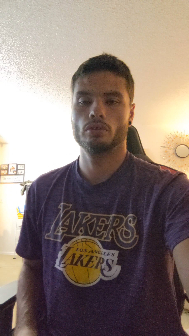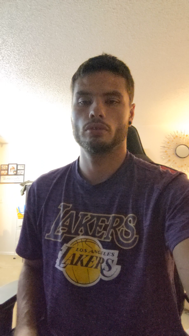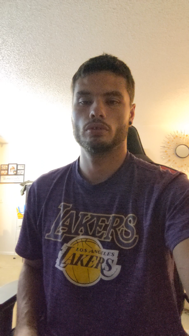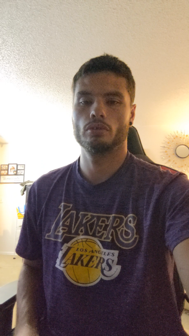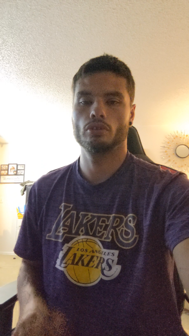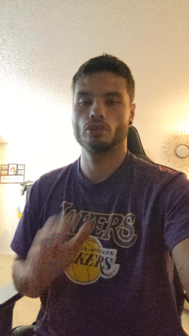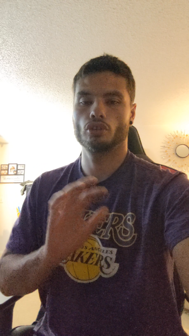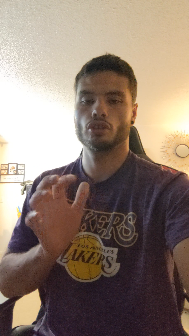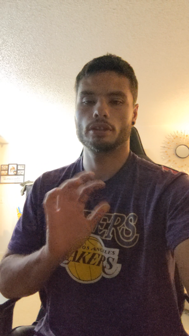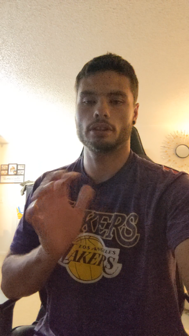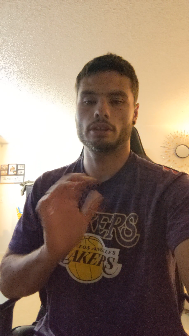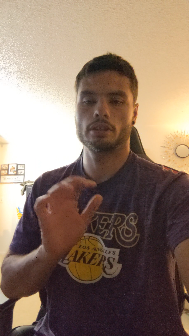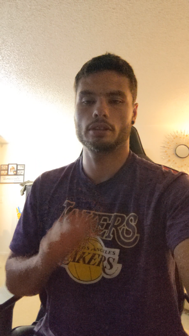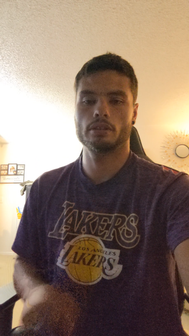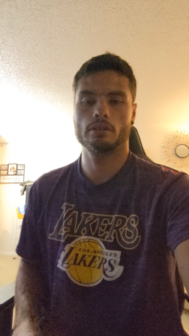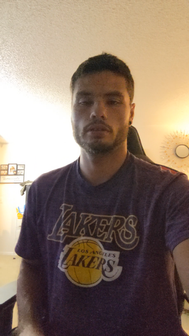cheese